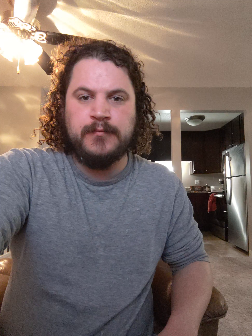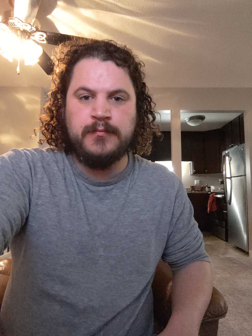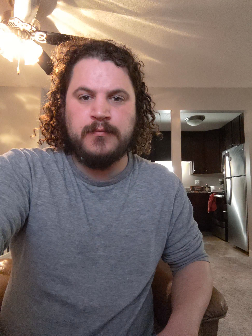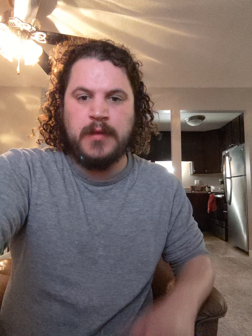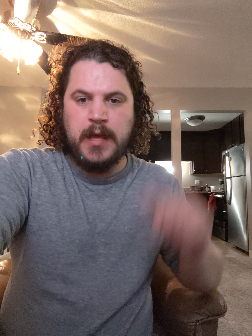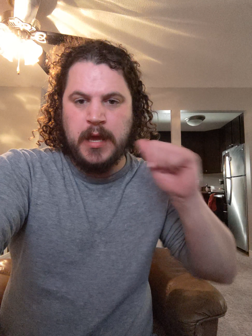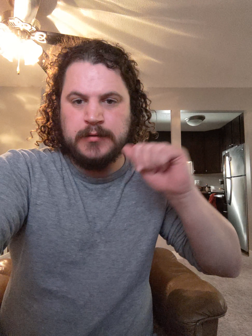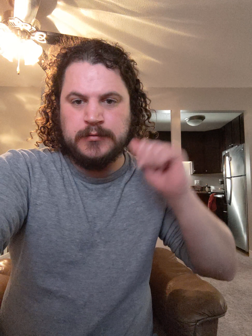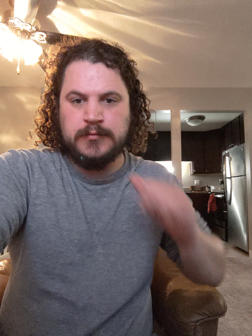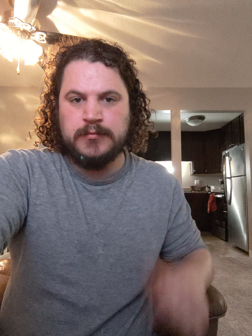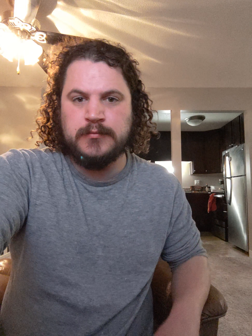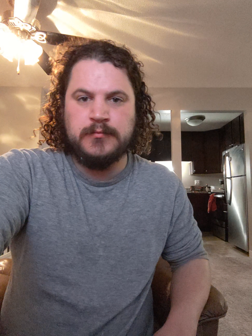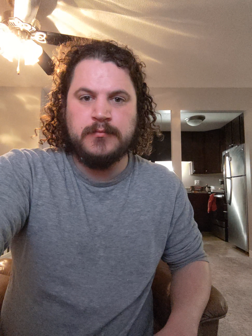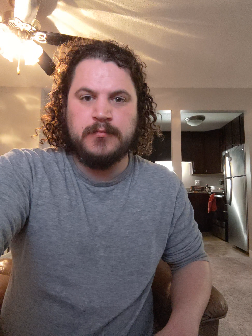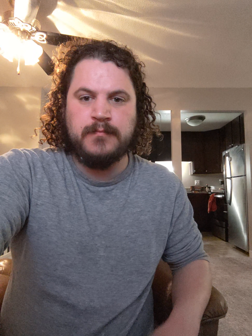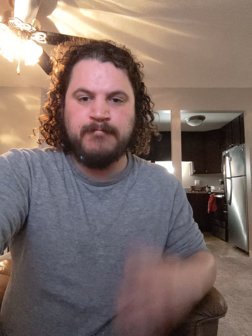aunt